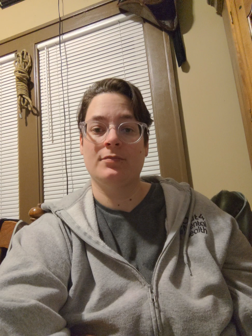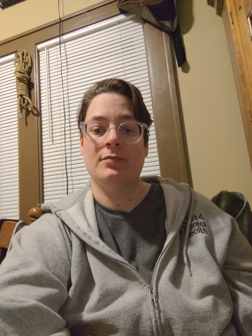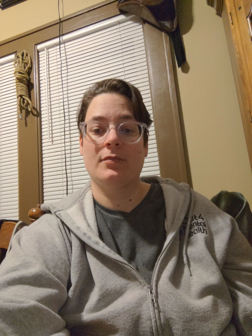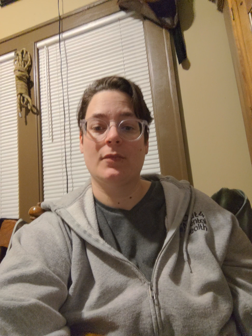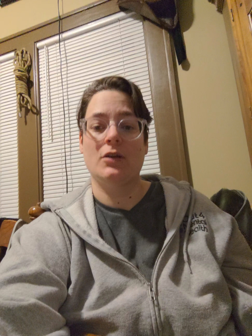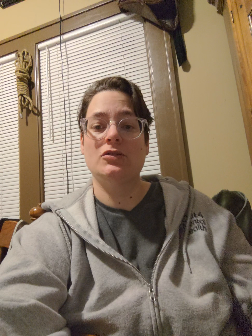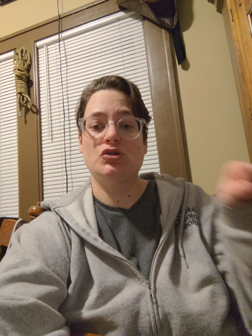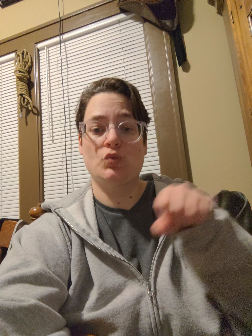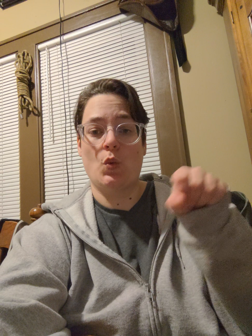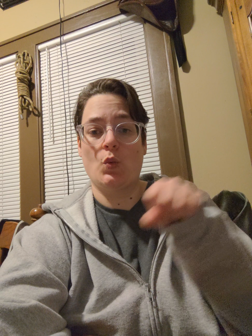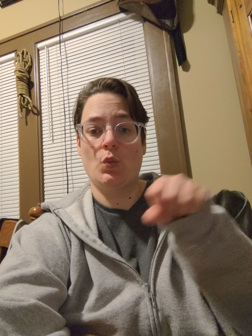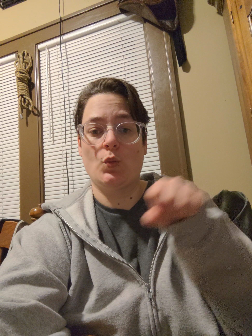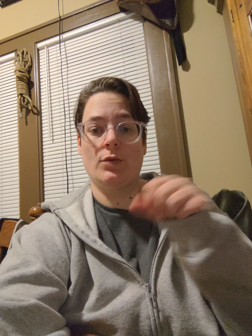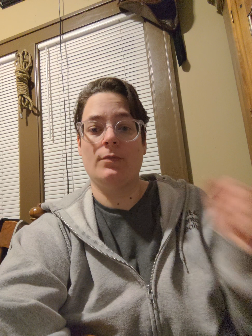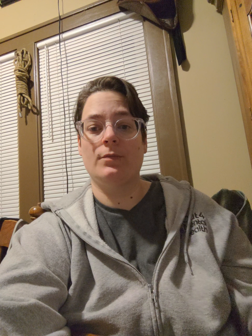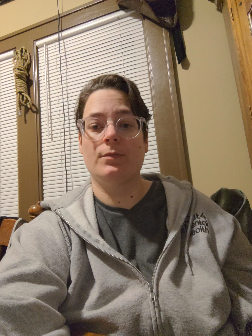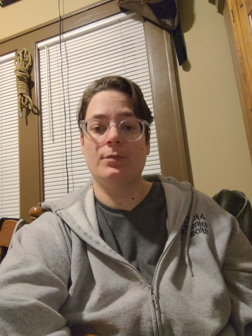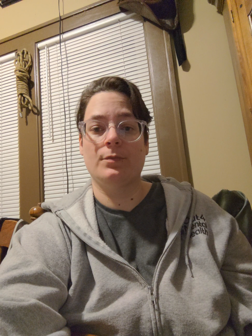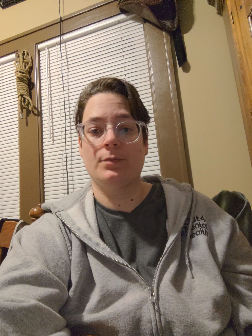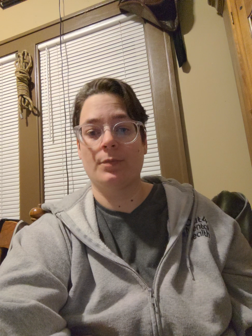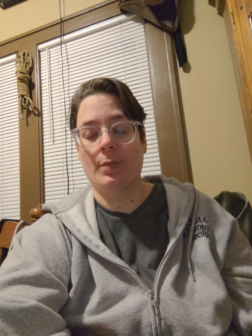shoe